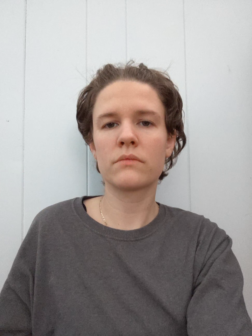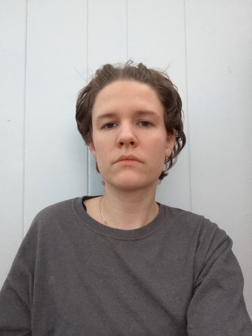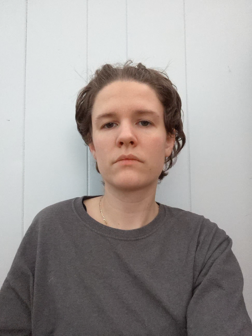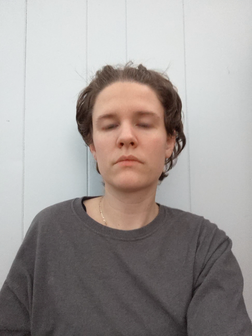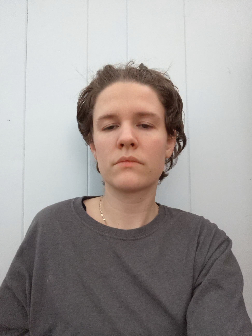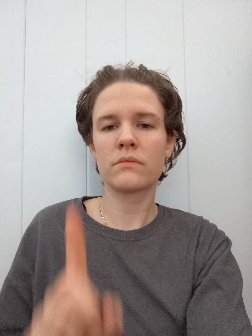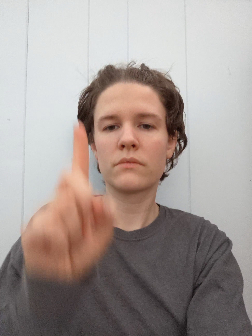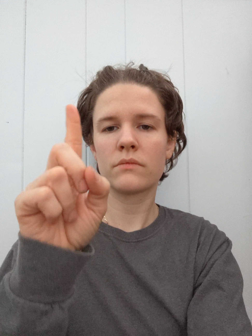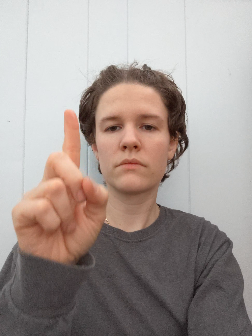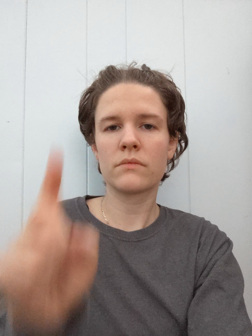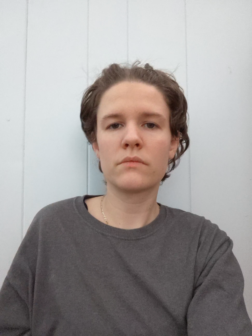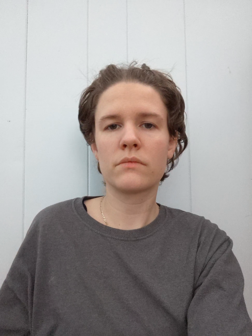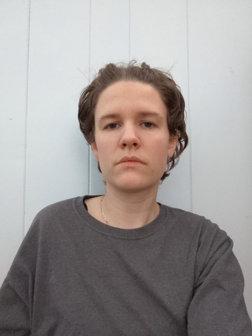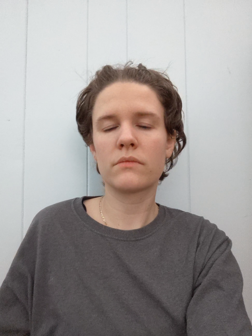up